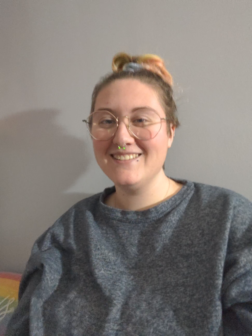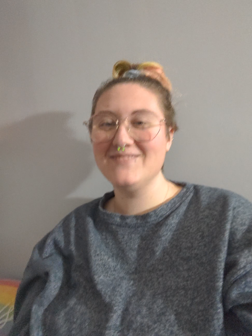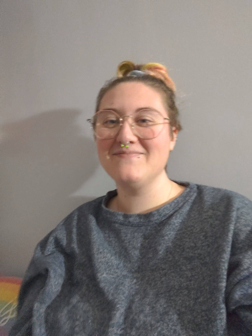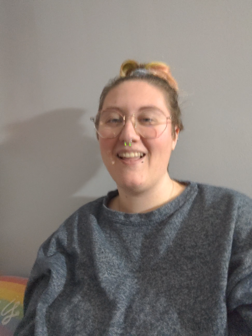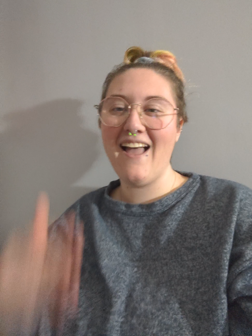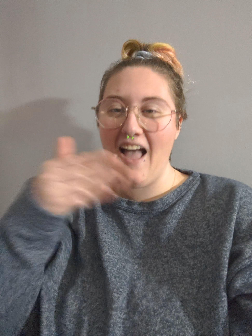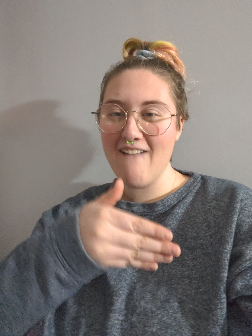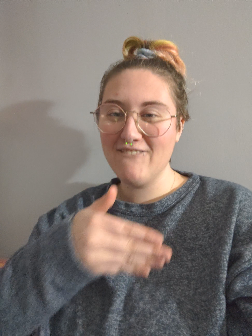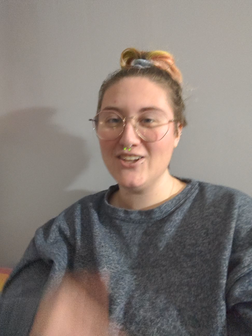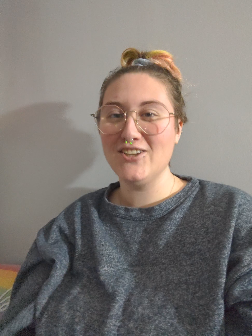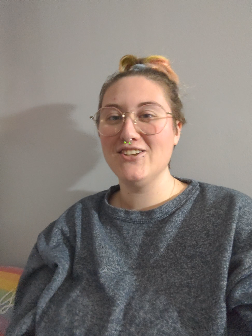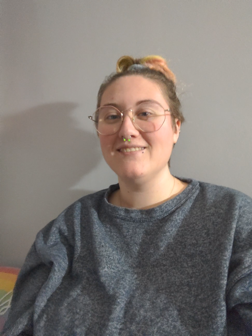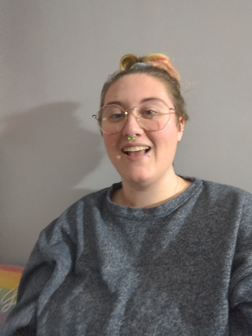after